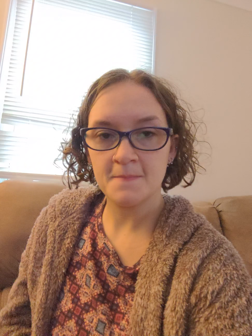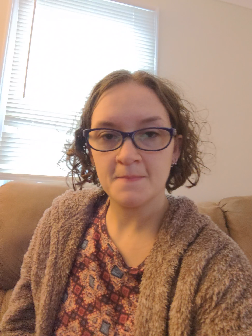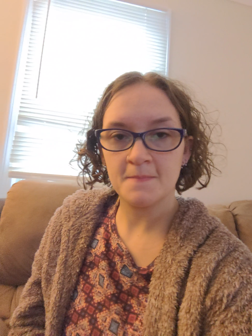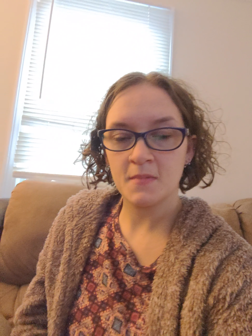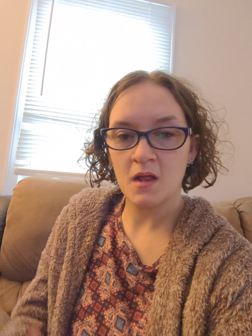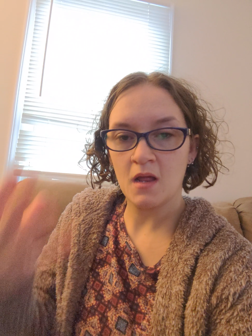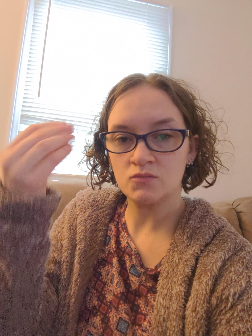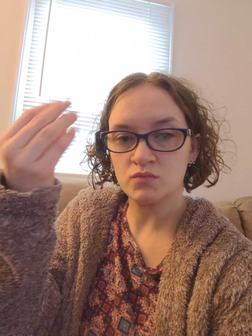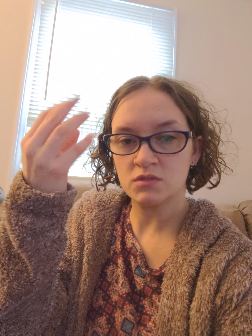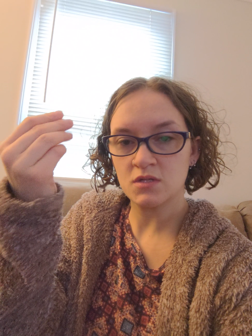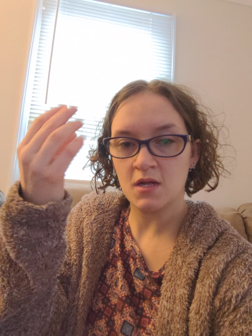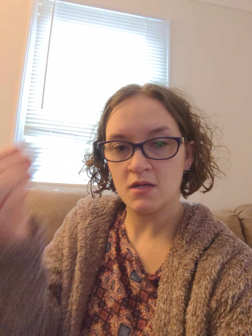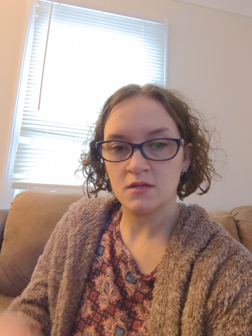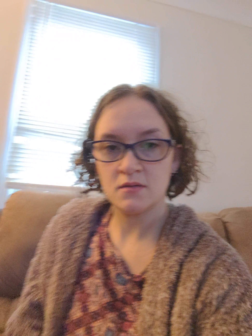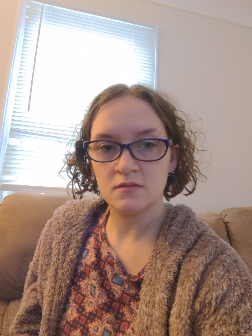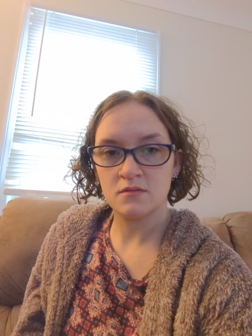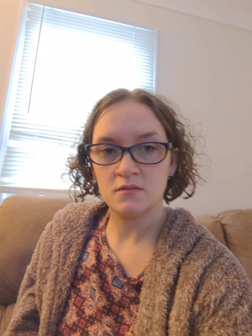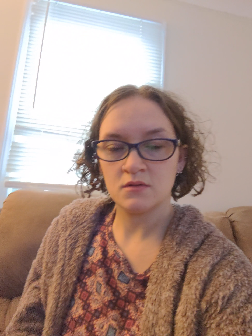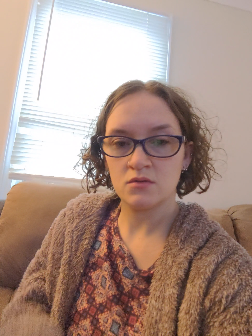outside